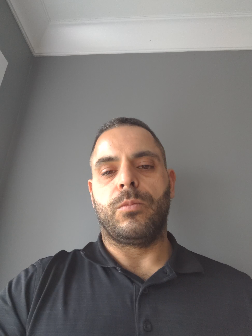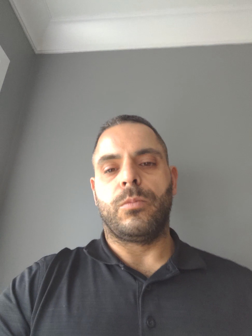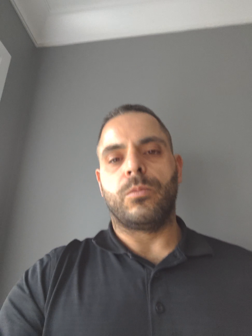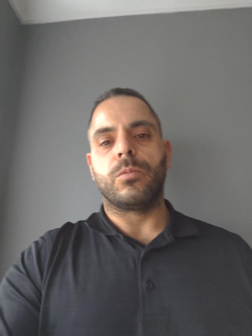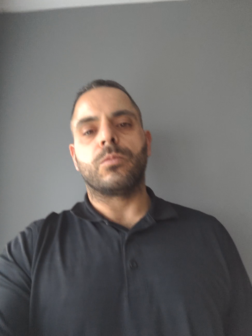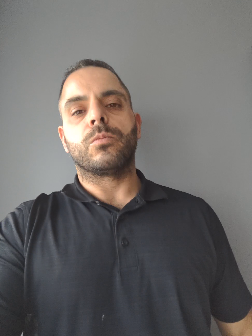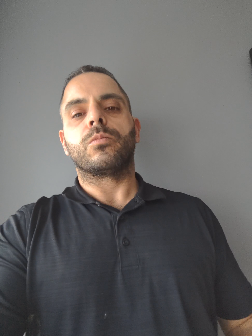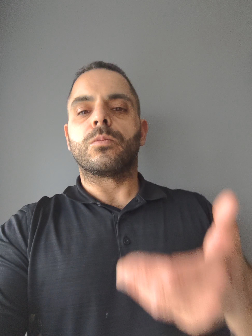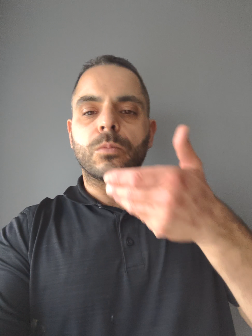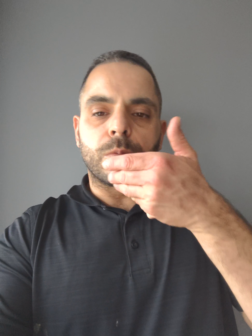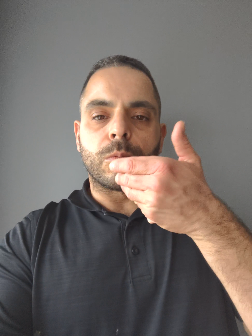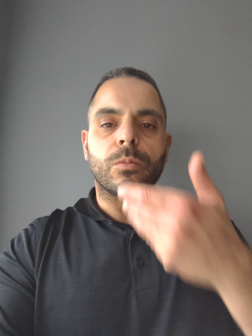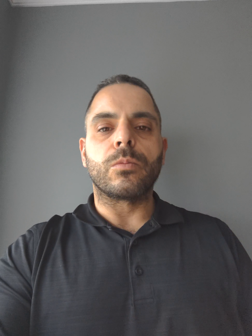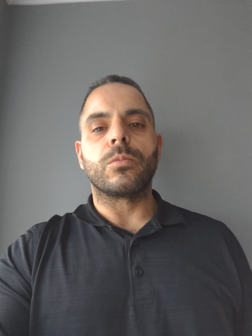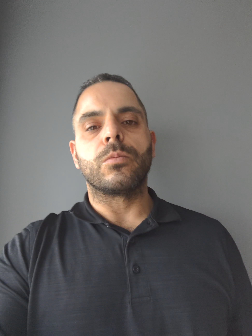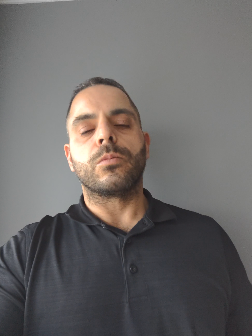pizza